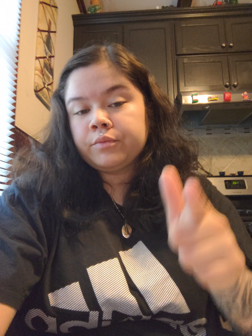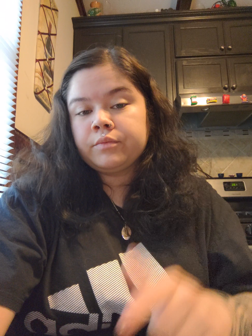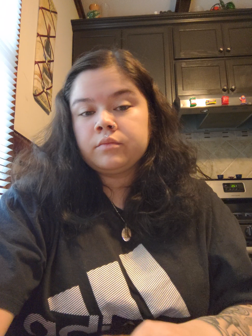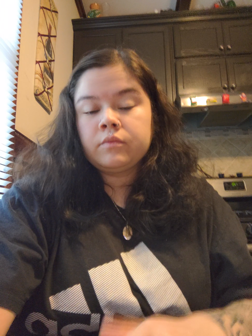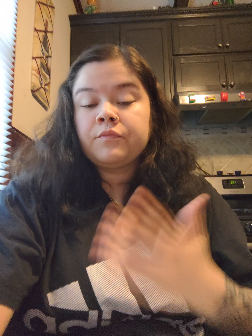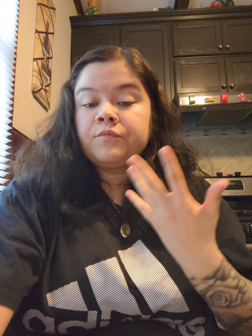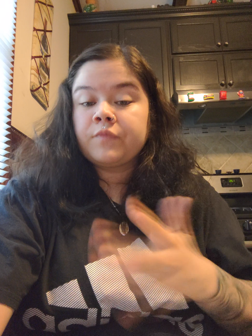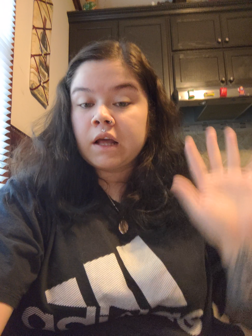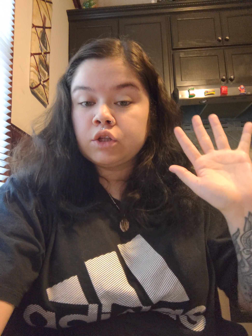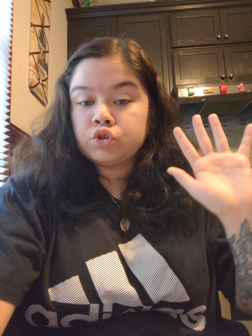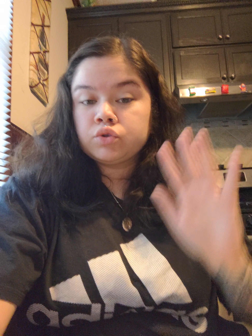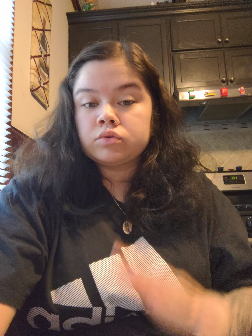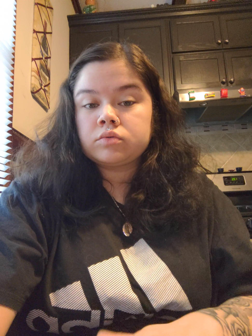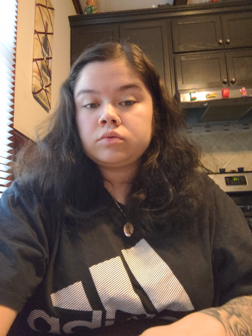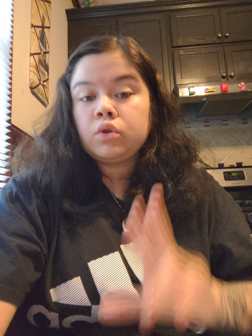finish